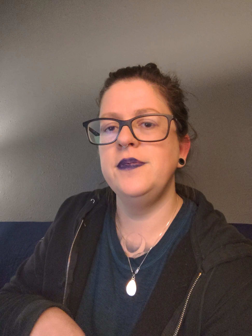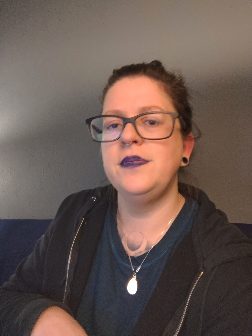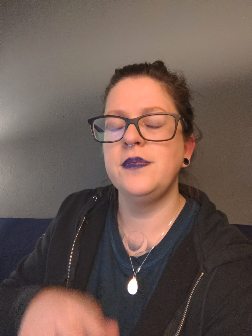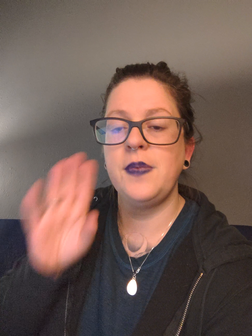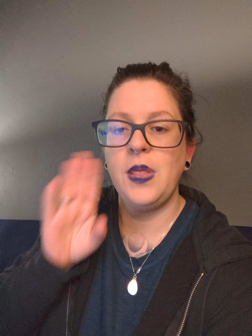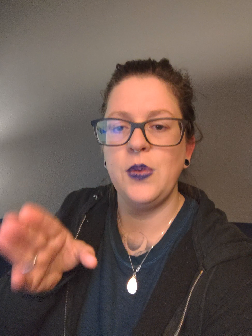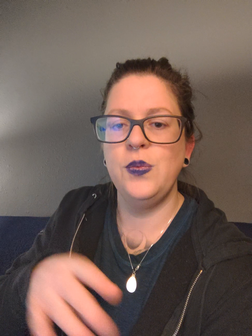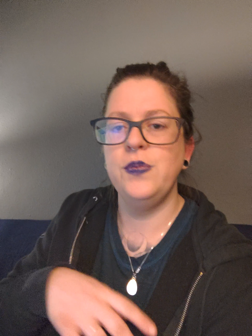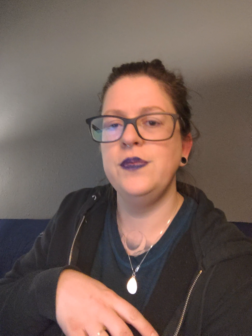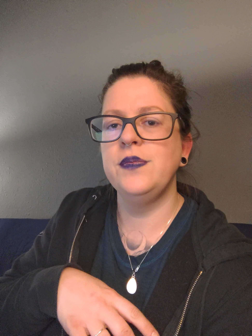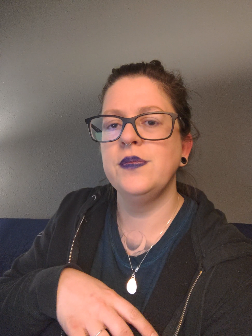hello